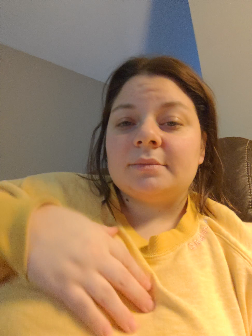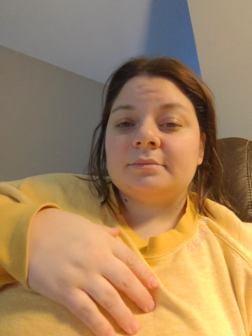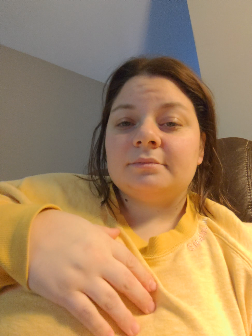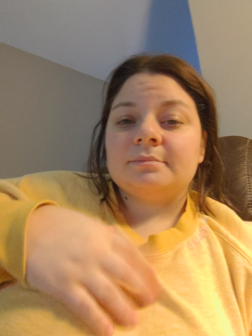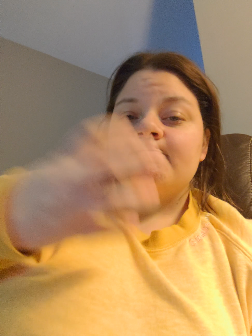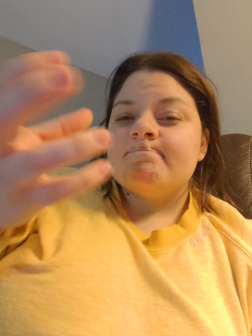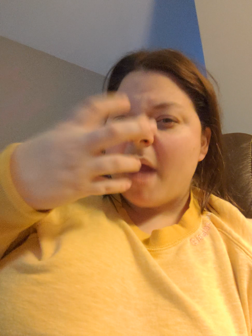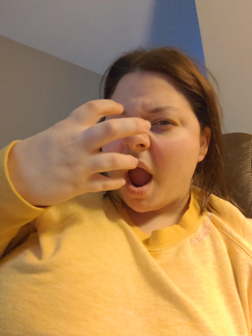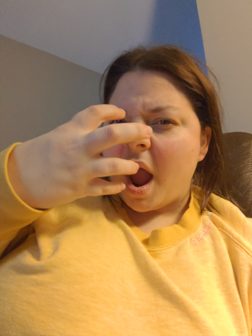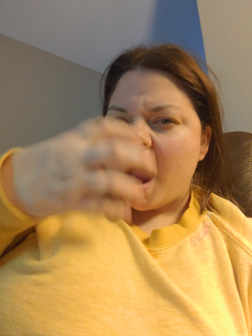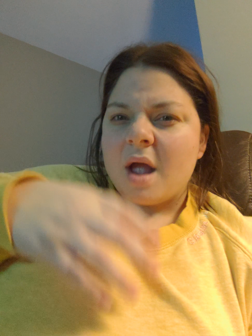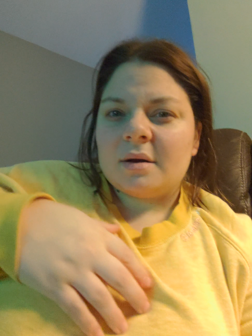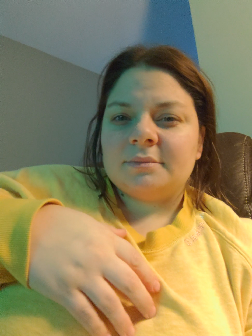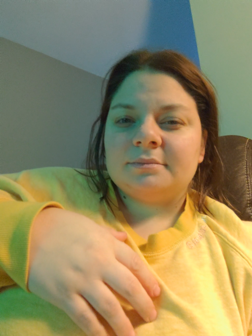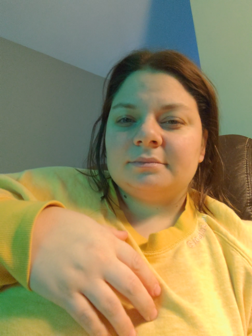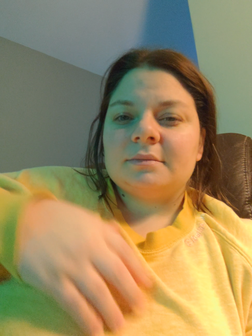mad